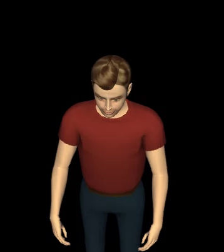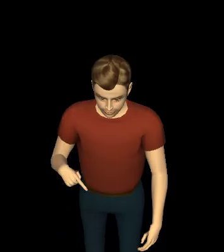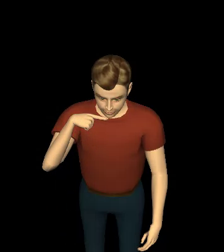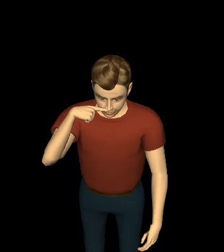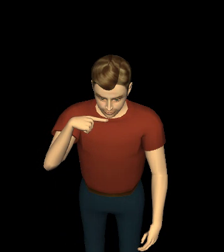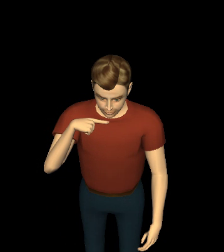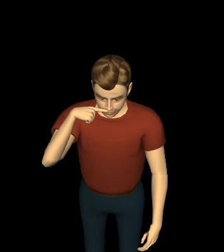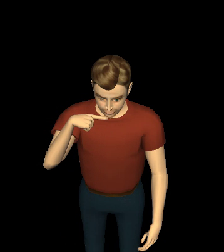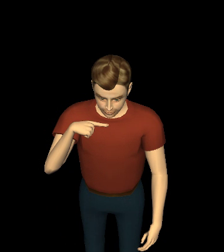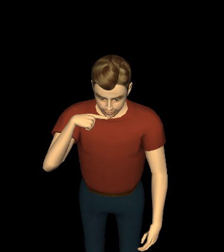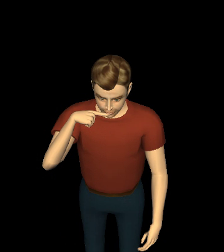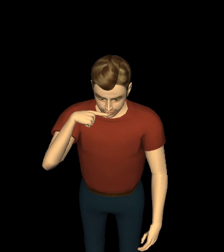يتحدث